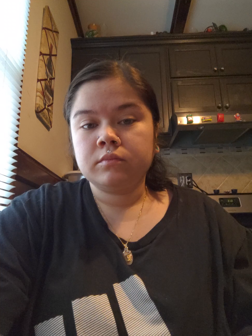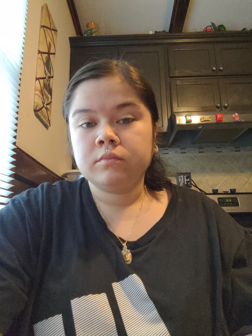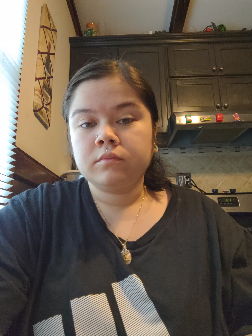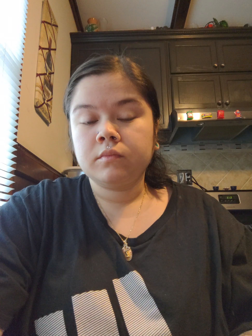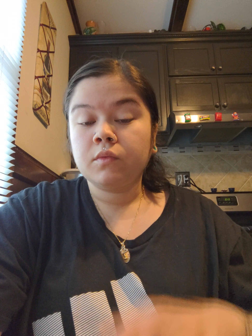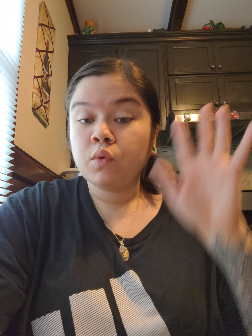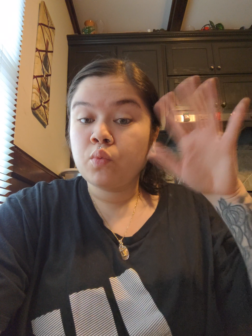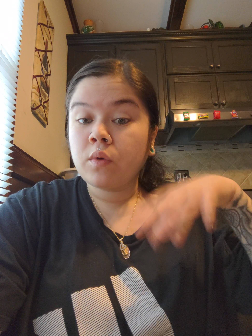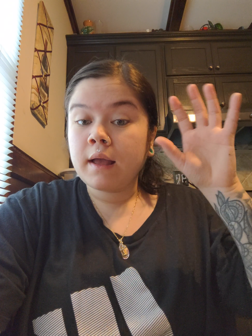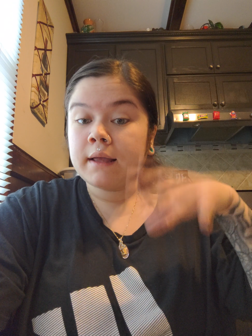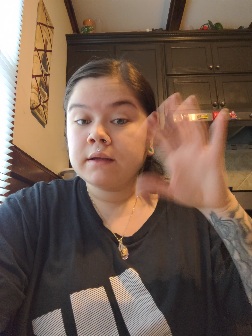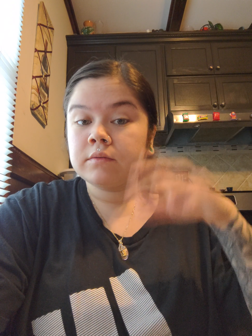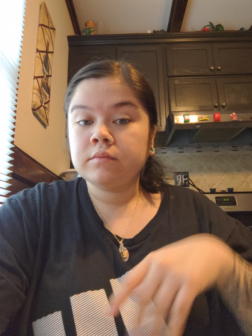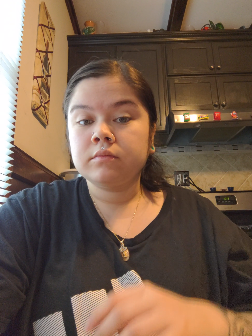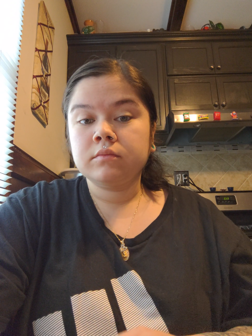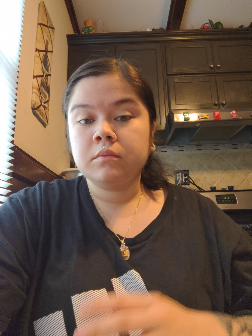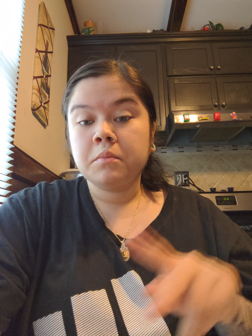rain